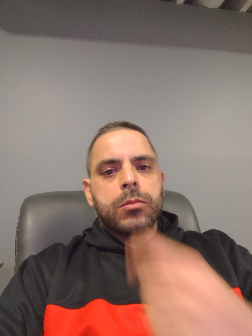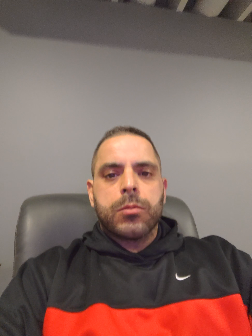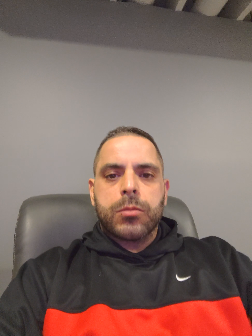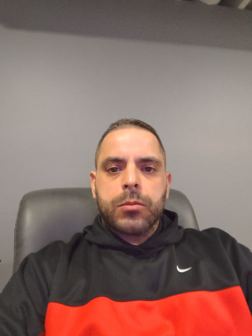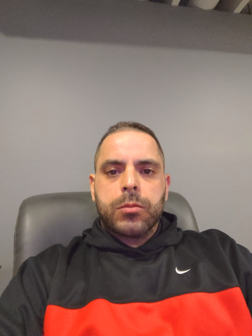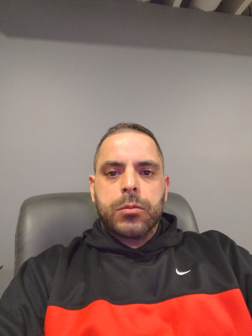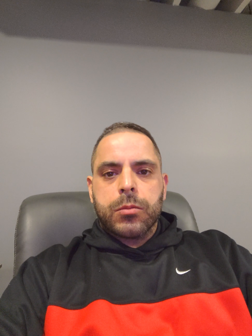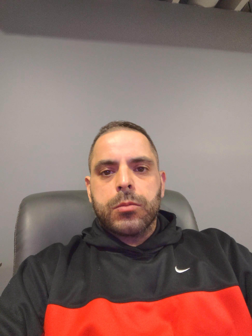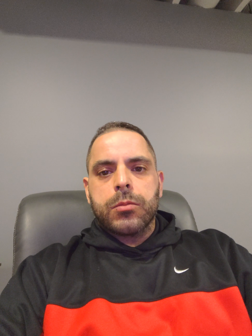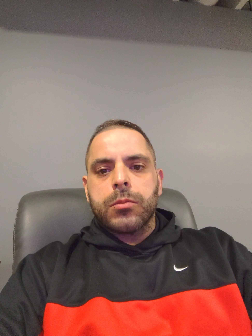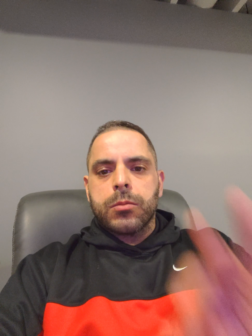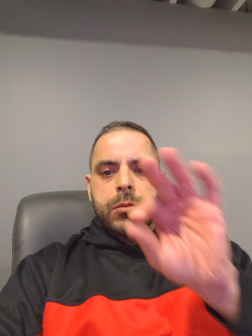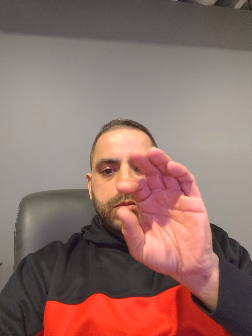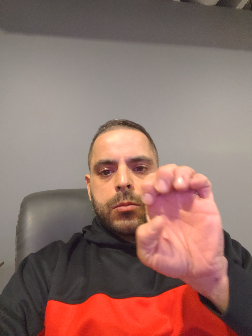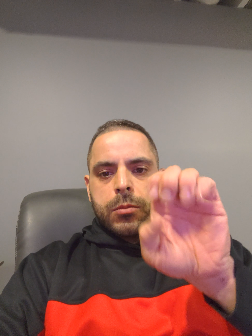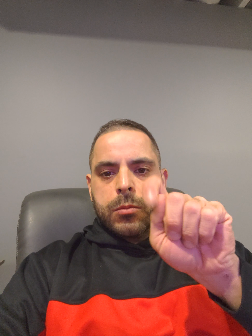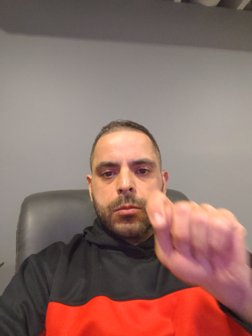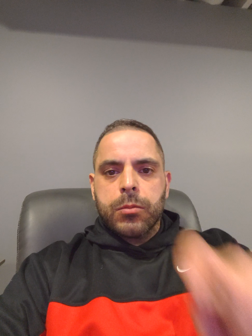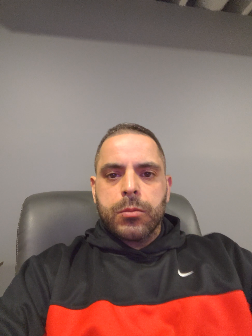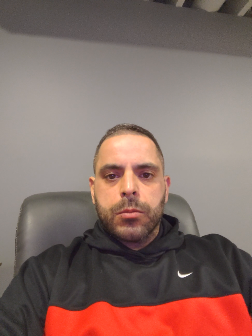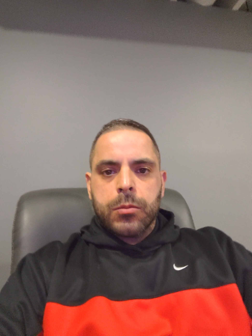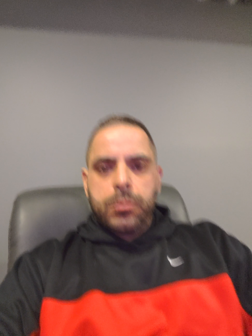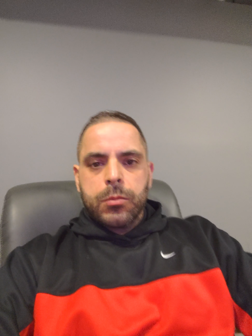feet